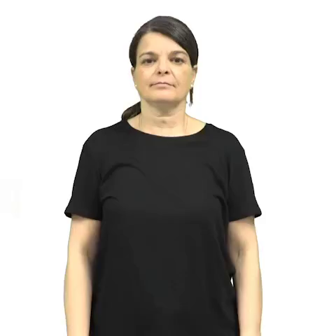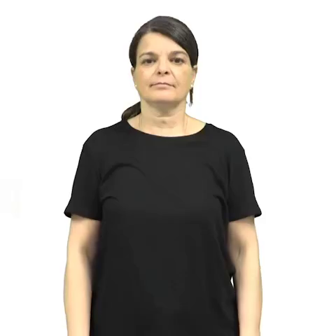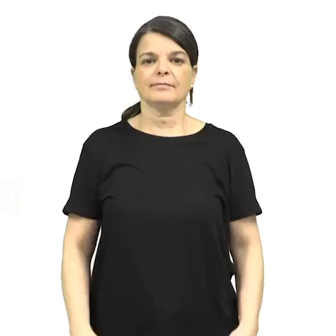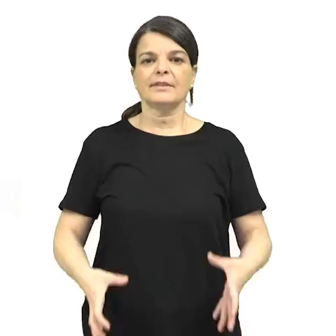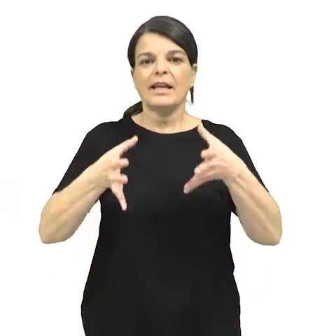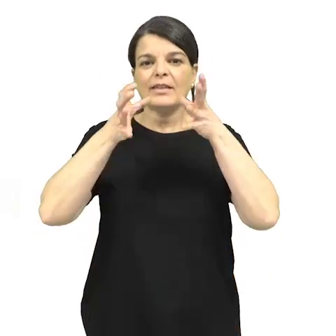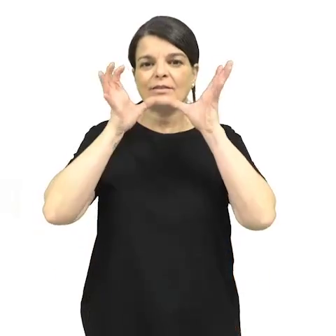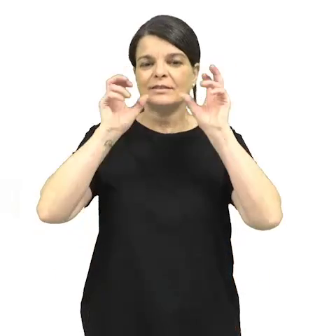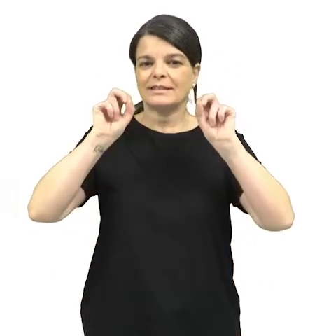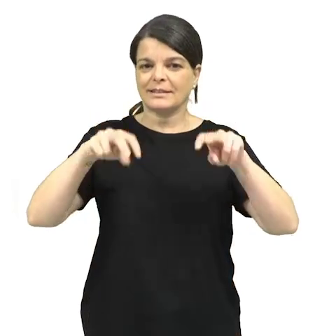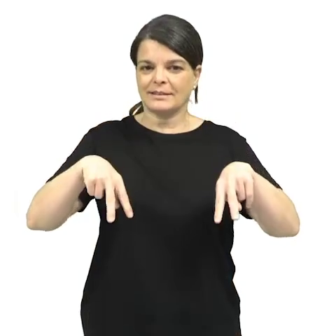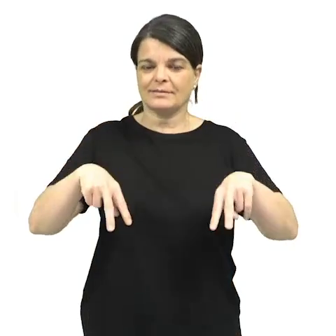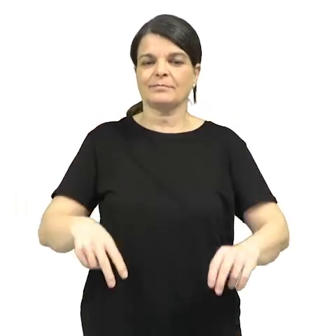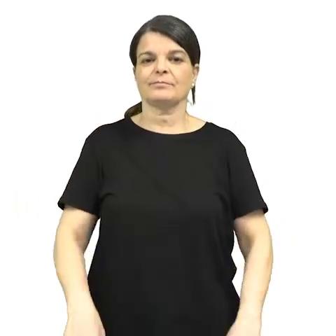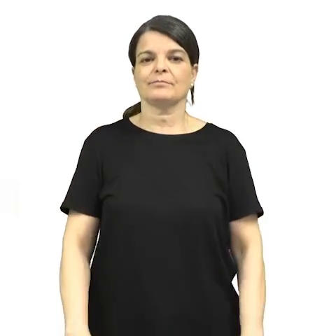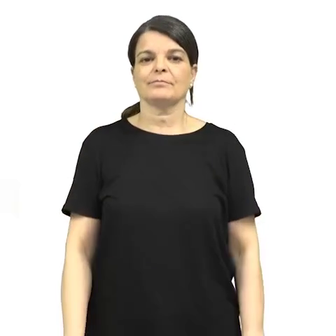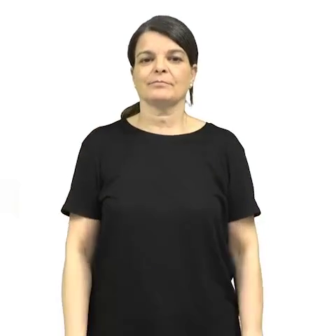desayunar sin